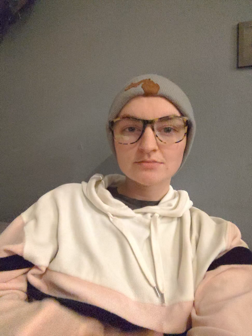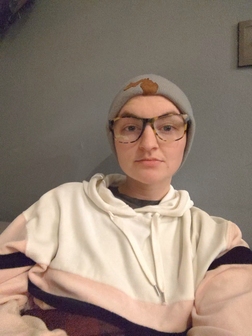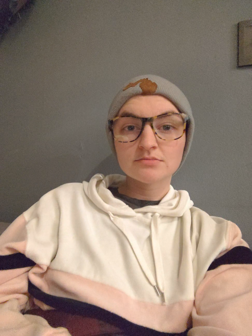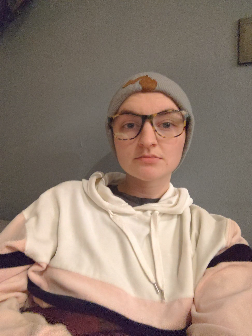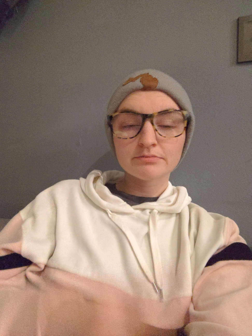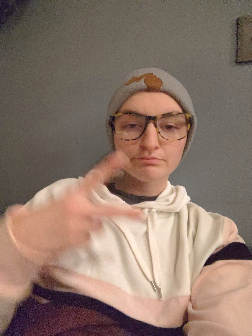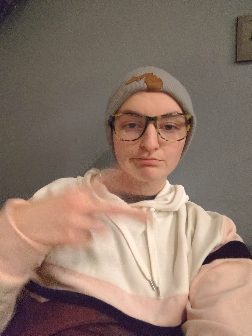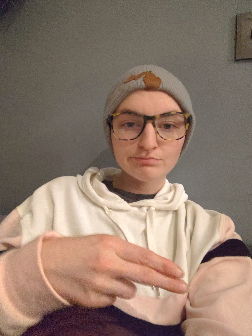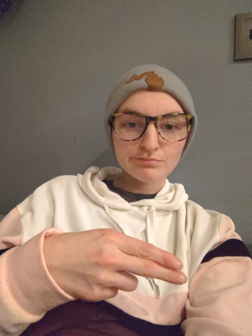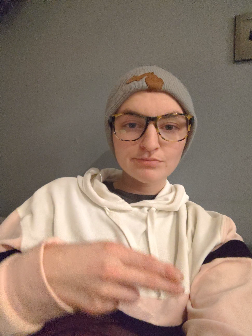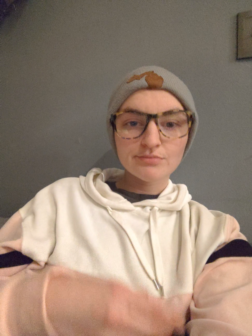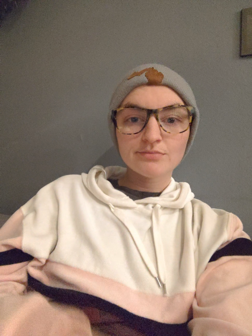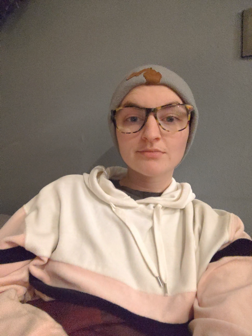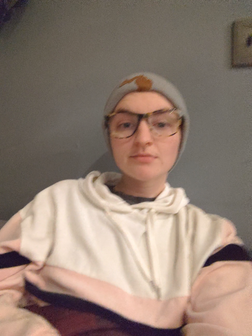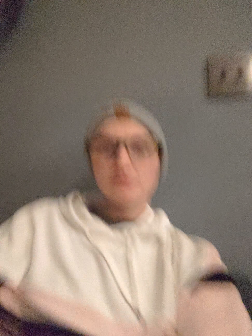cut